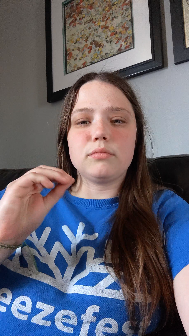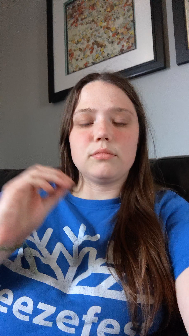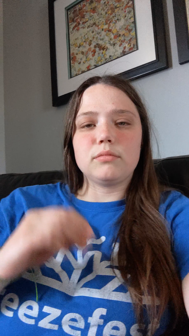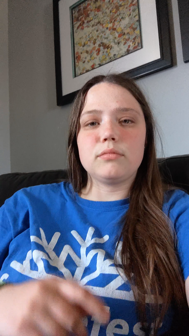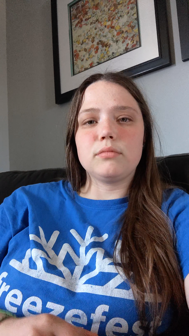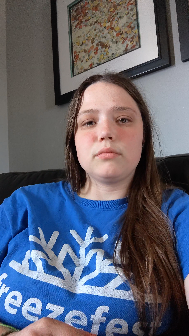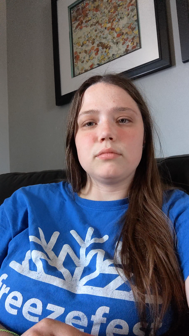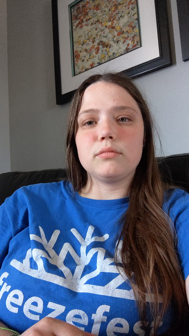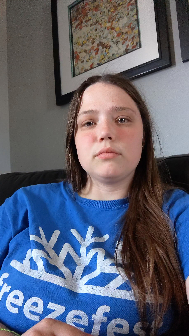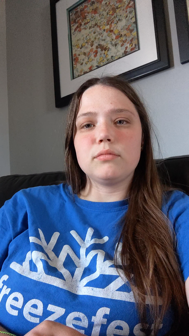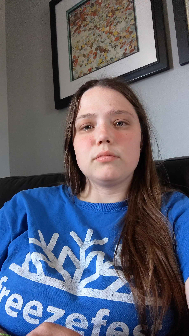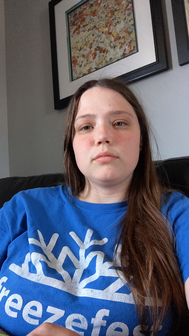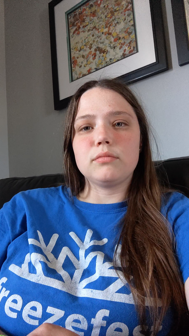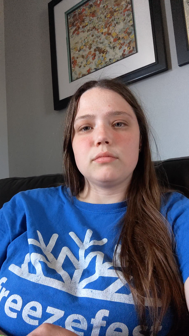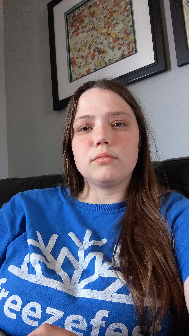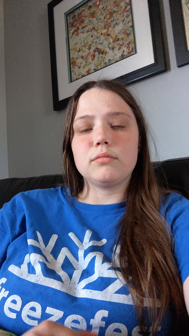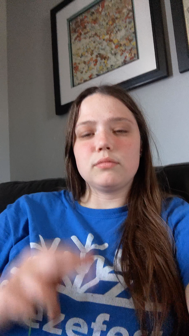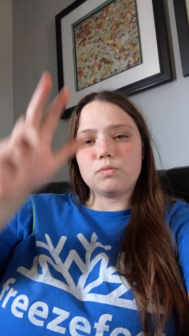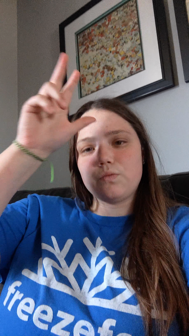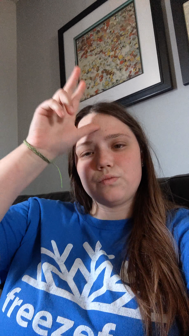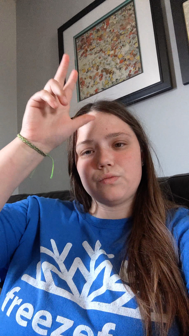rooster